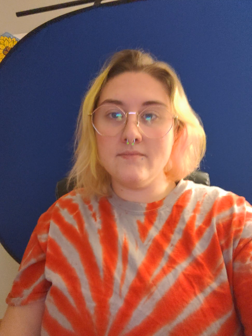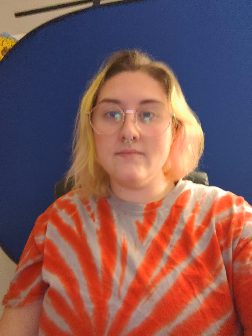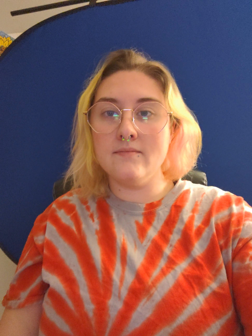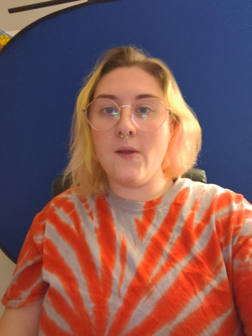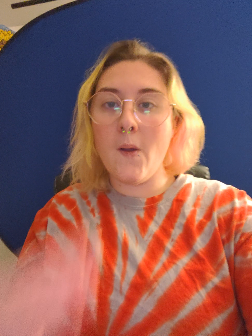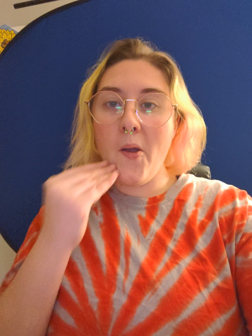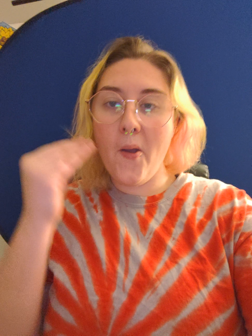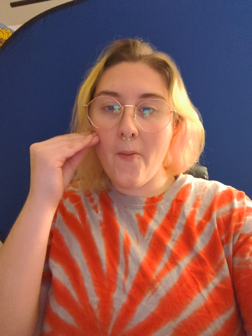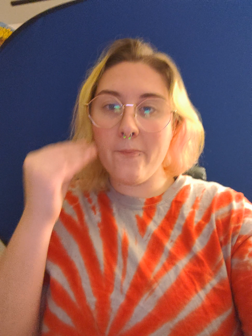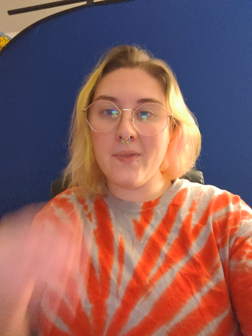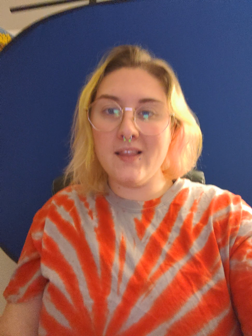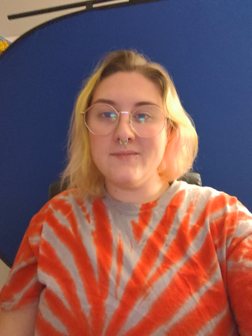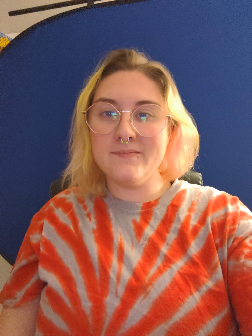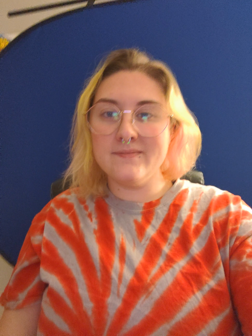home